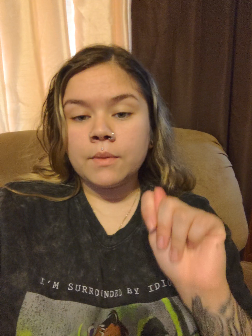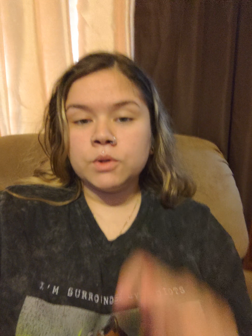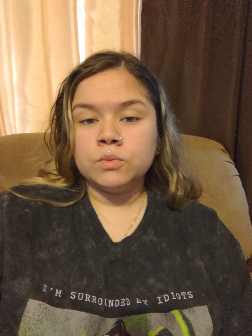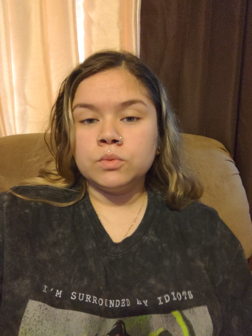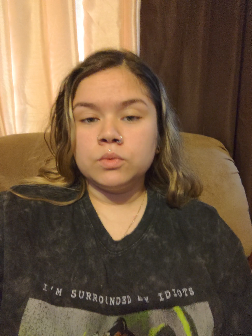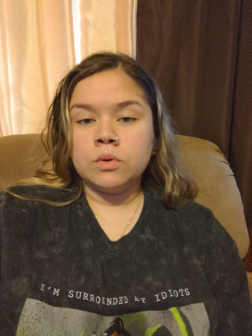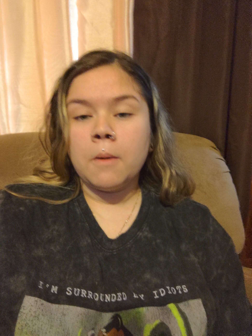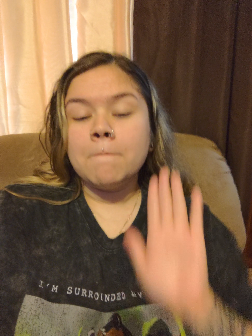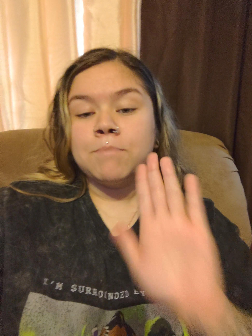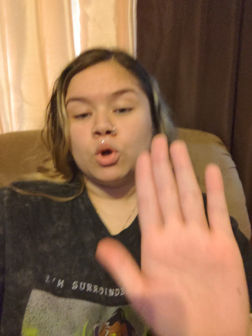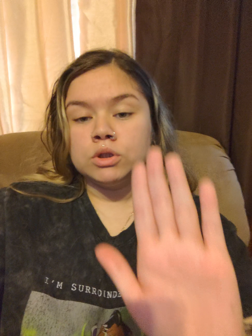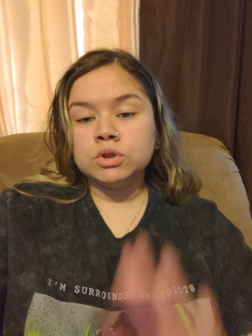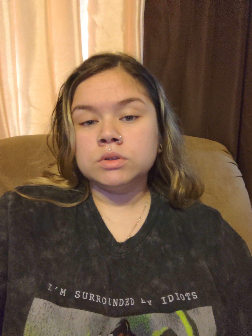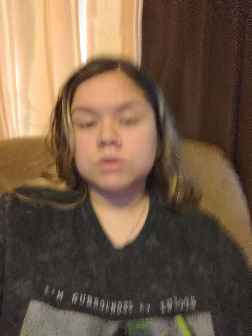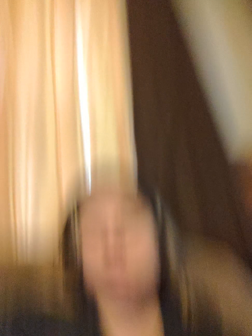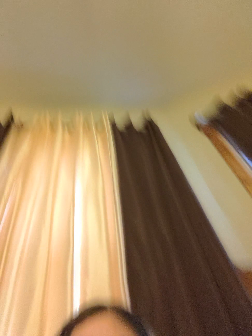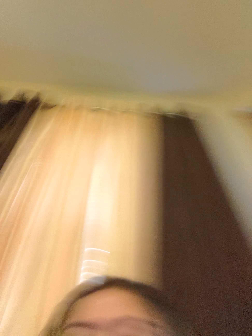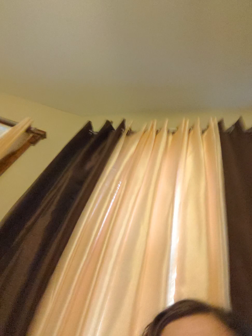push